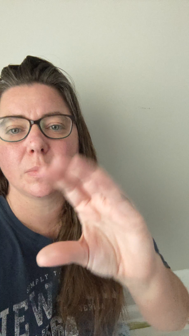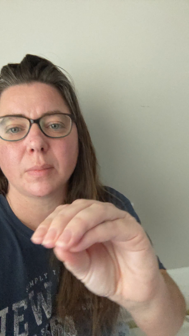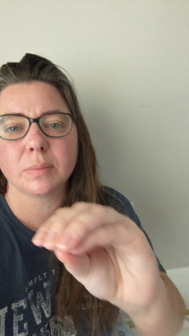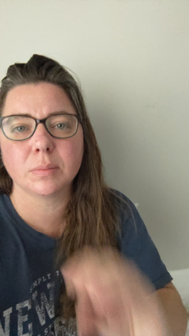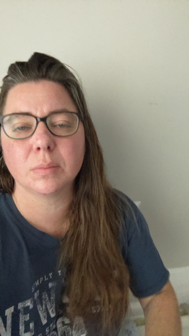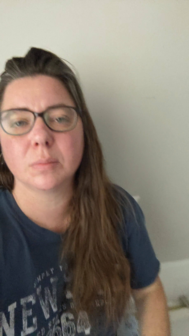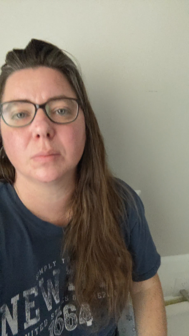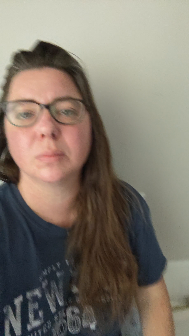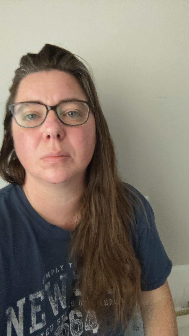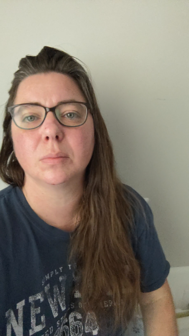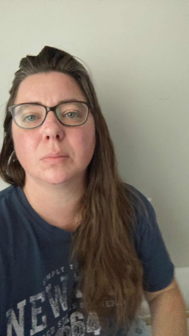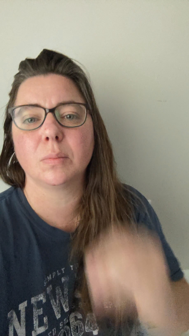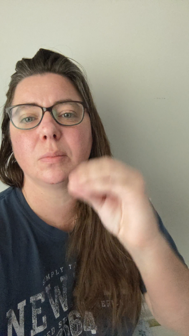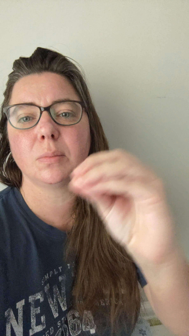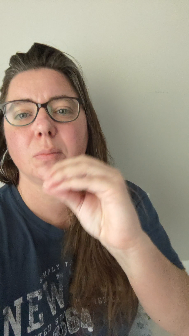fix